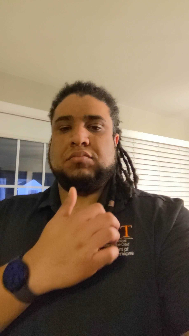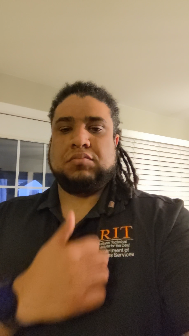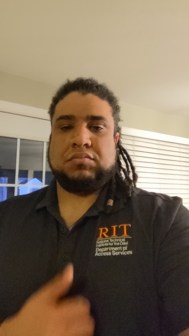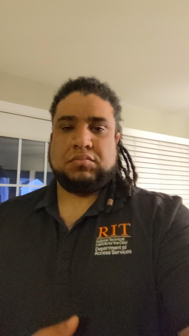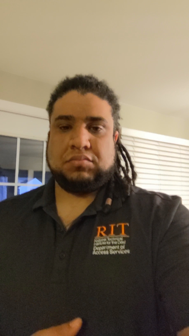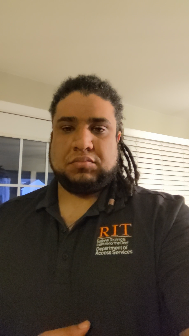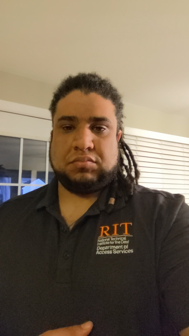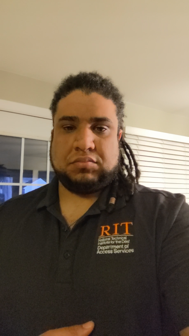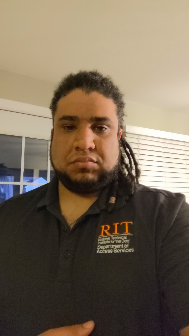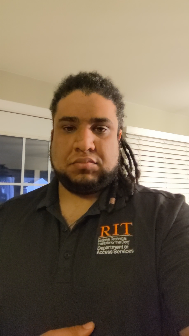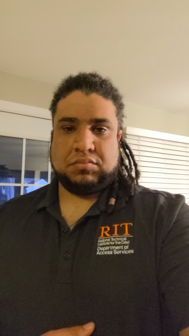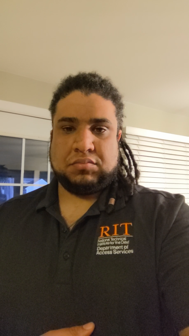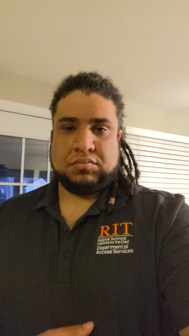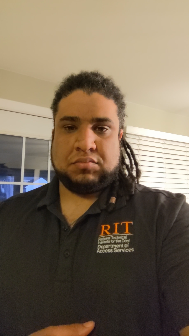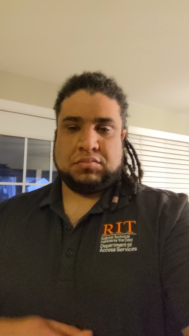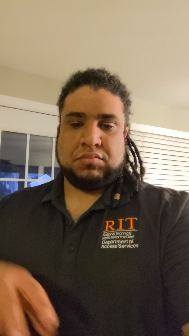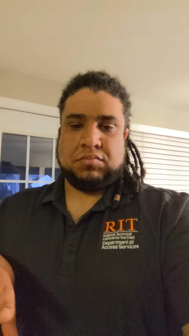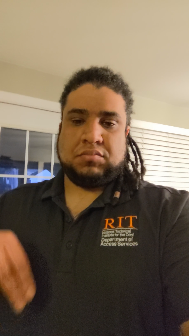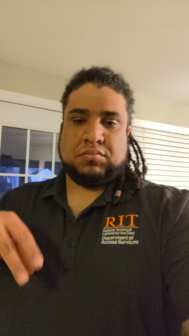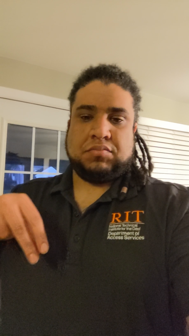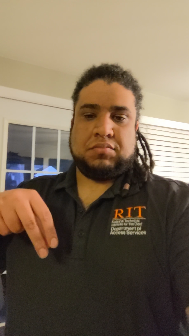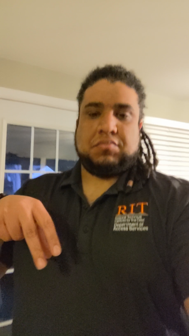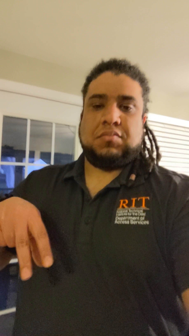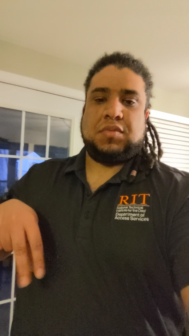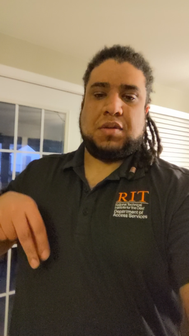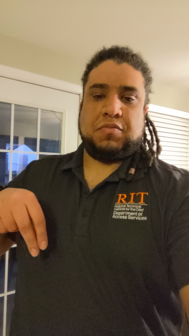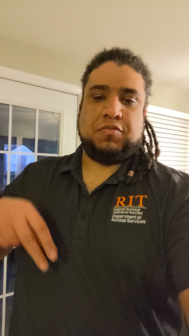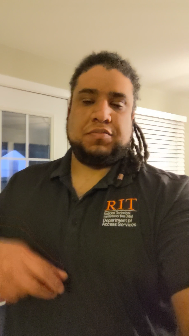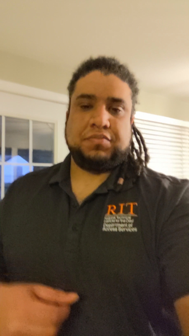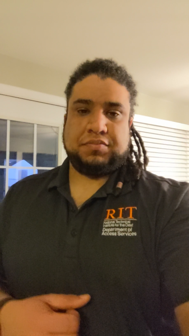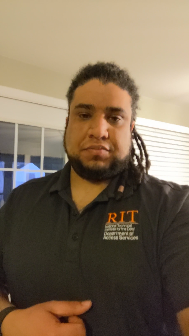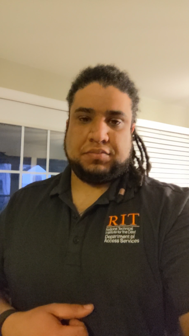diaper